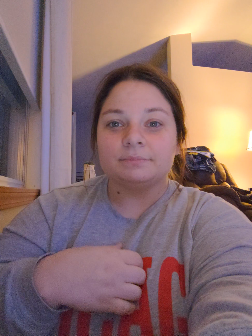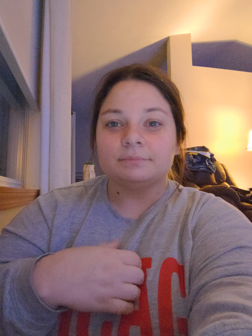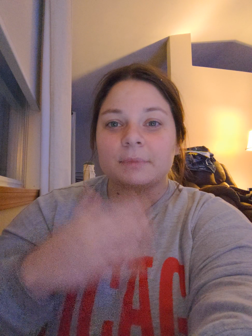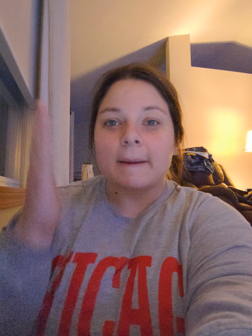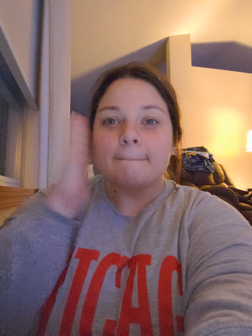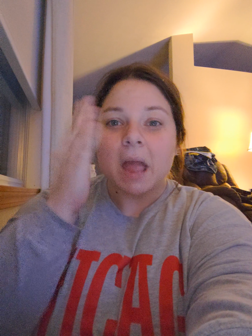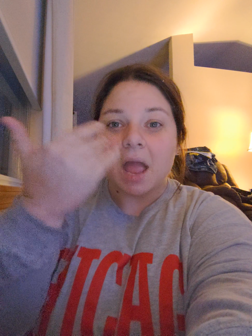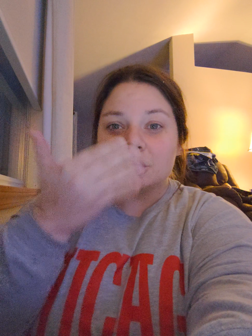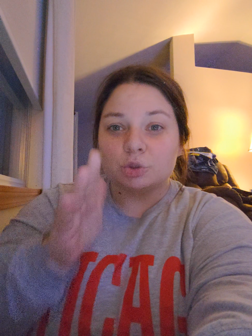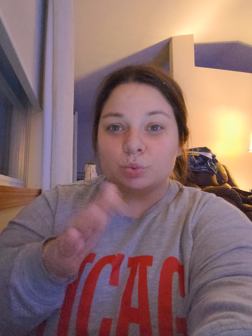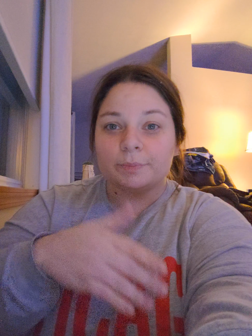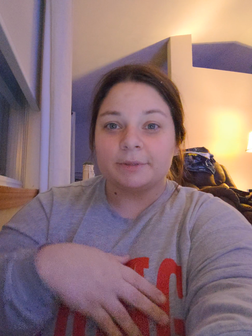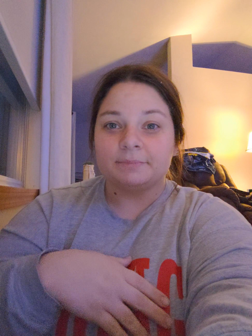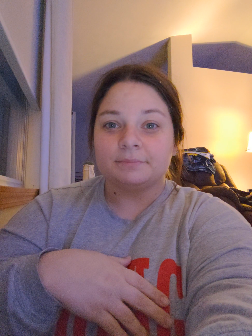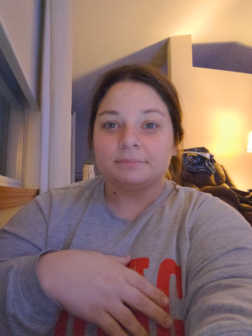bedroom